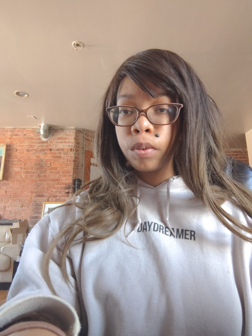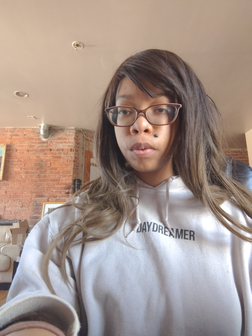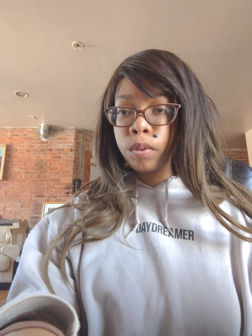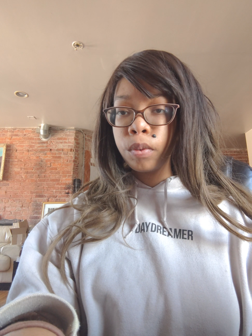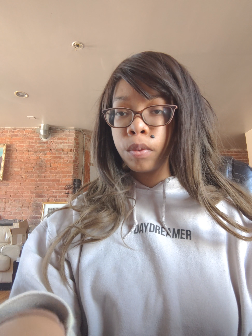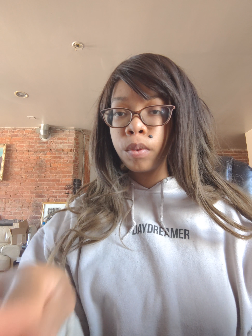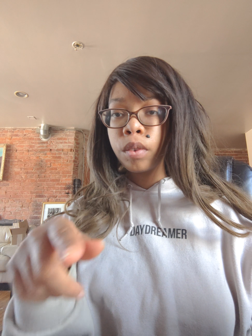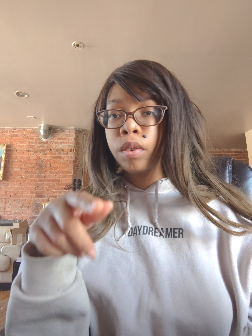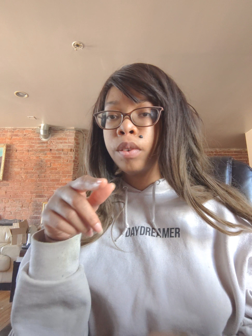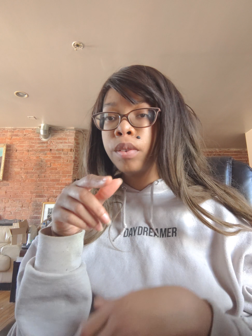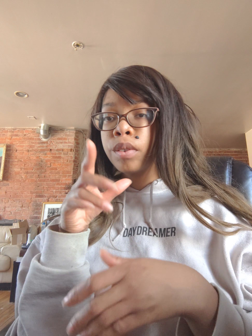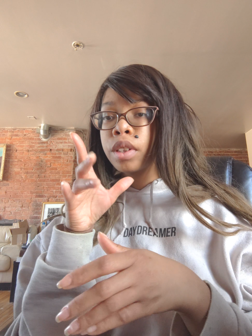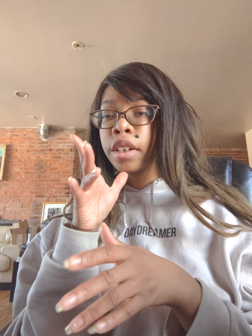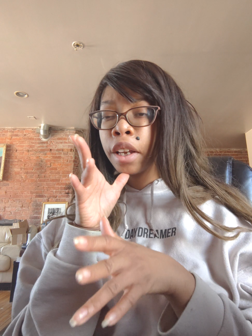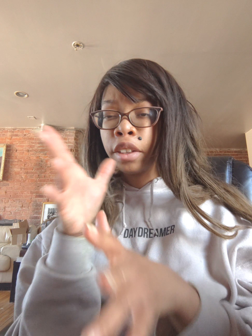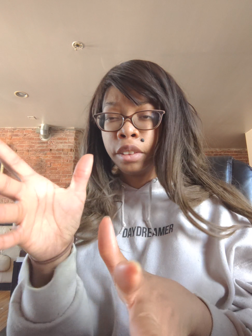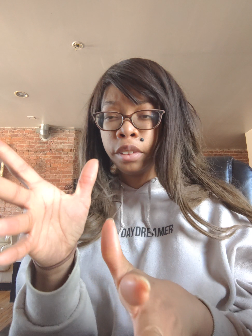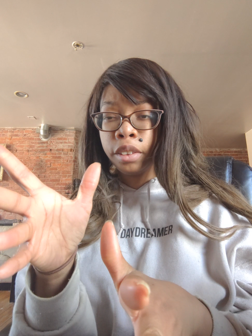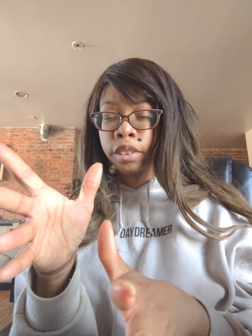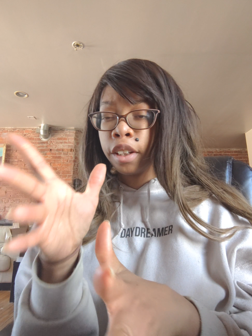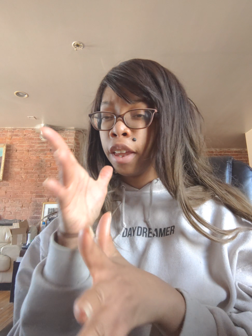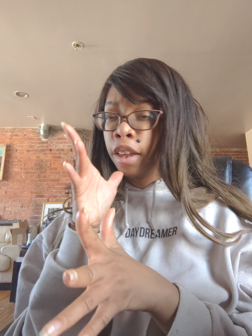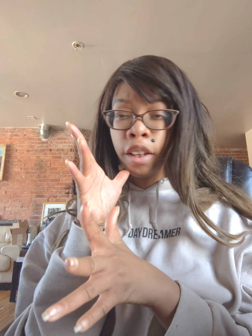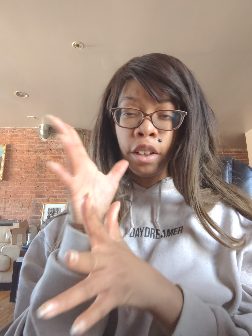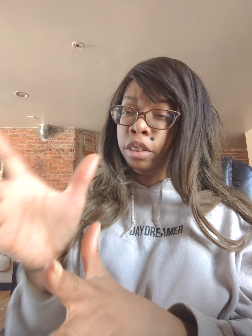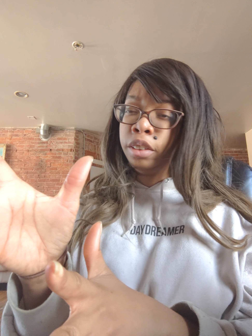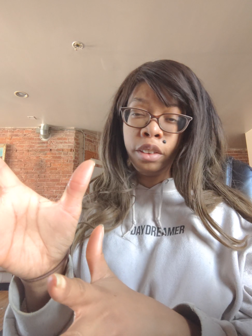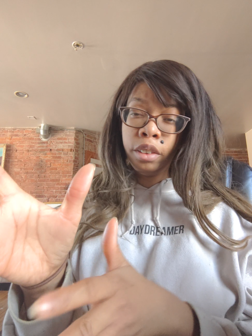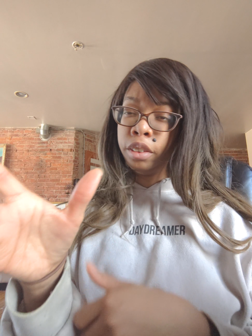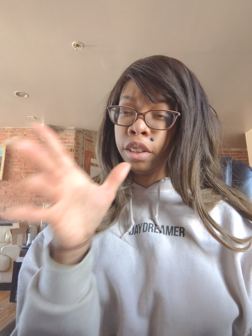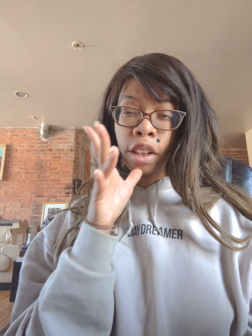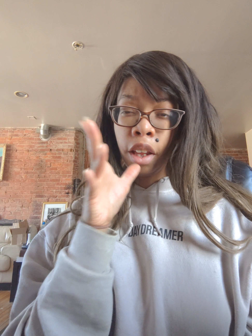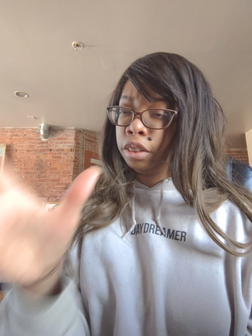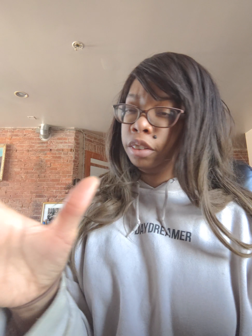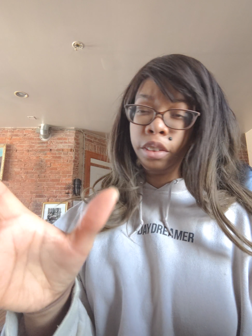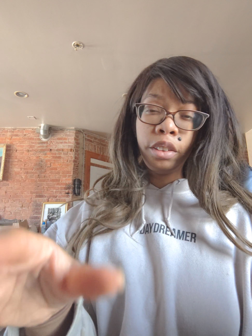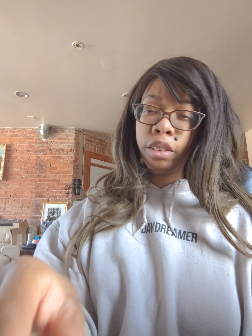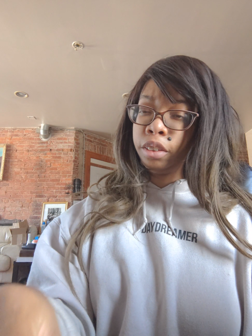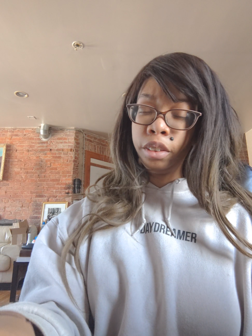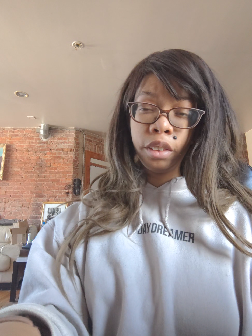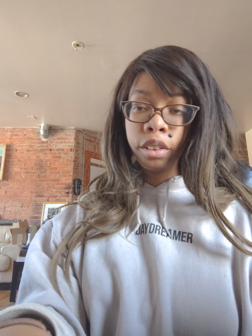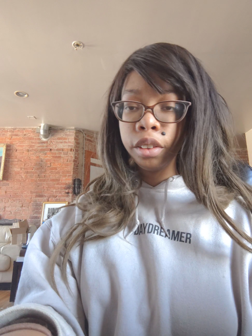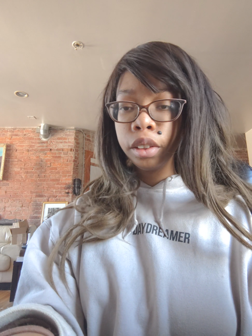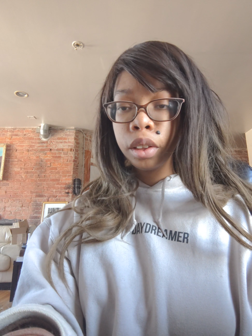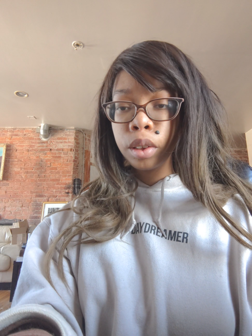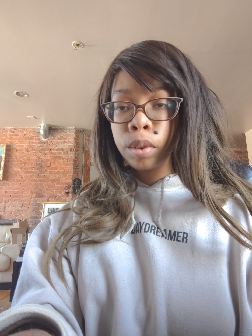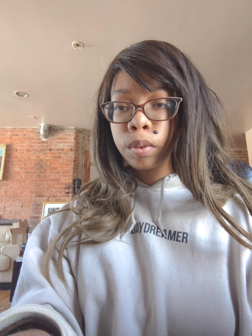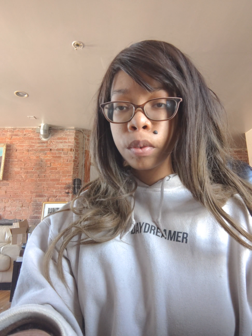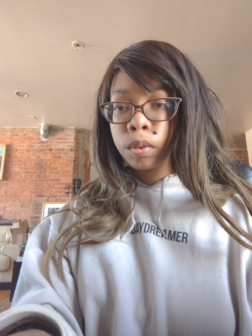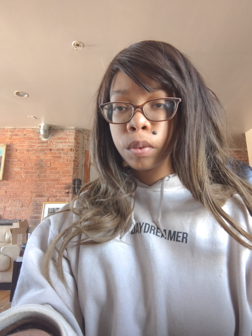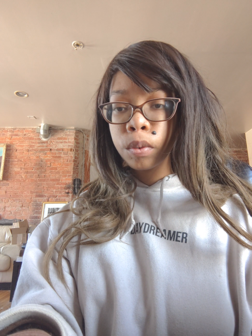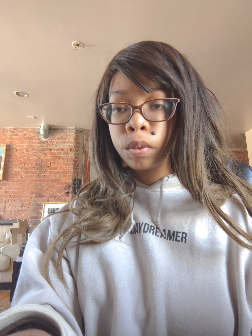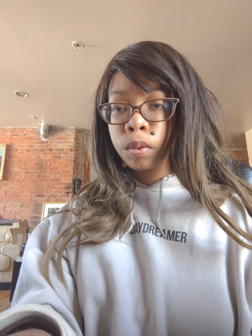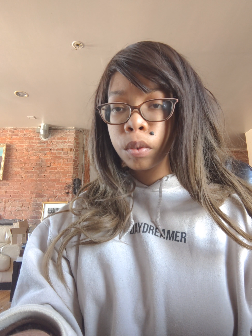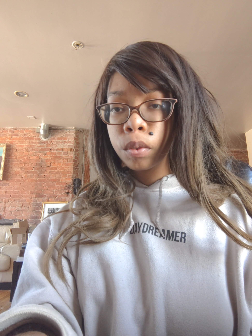hate